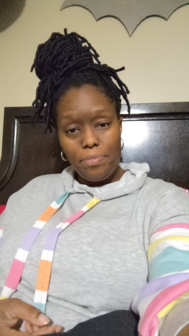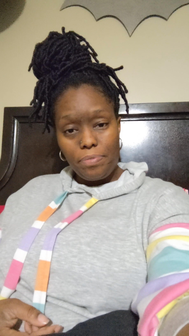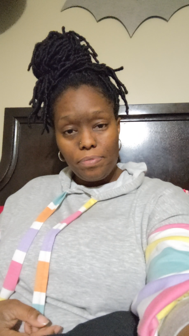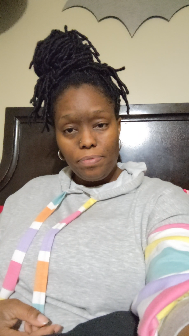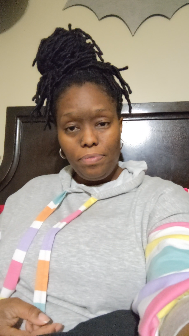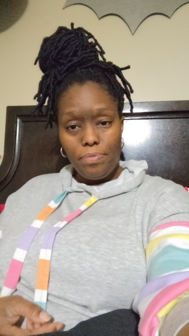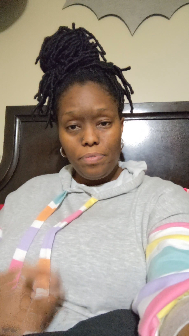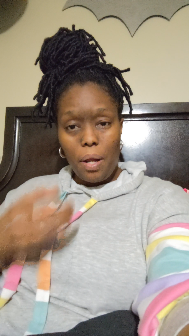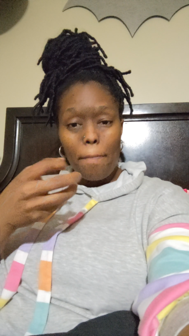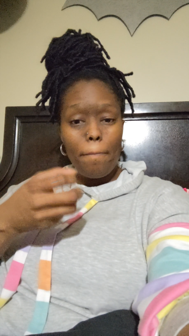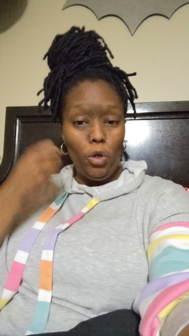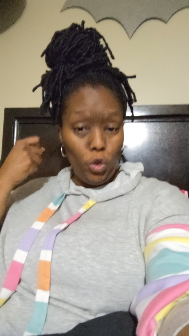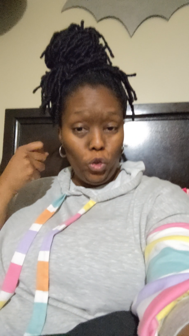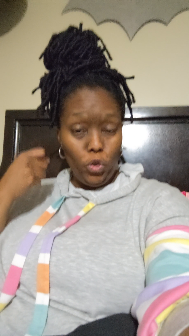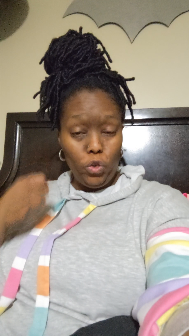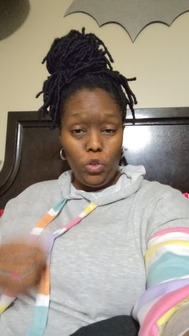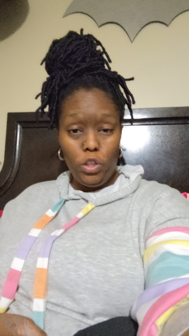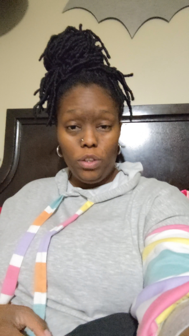pull